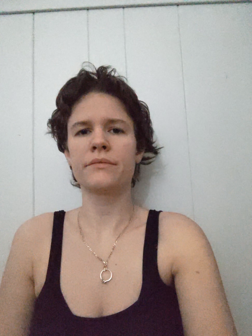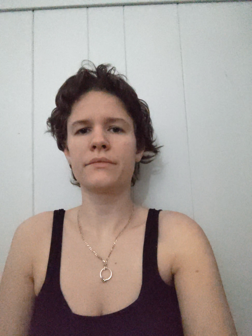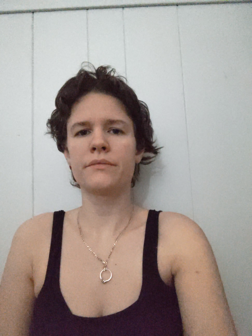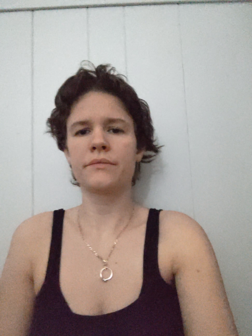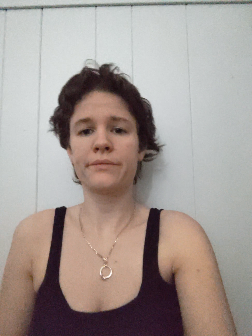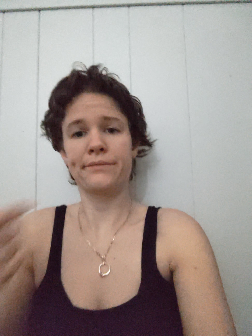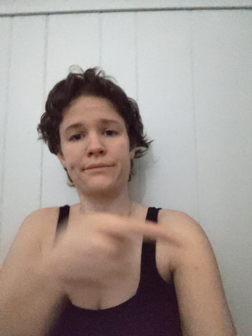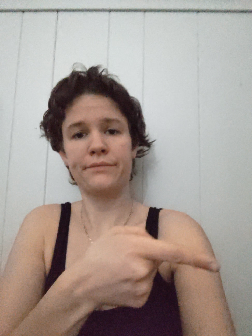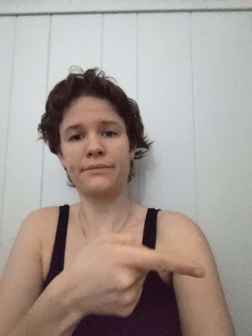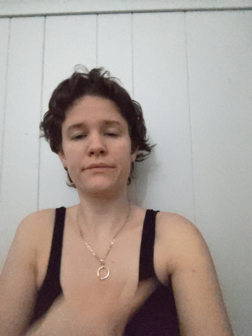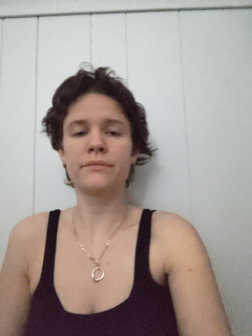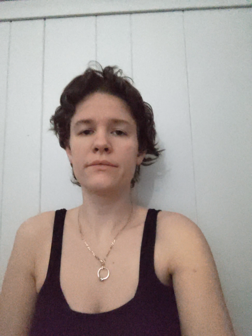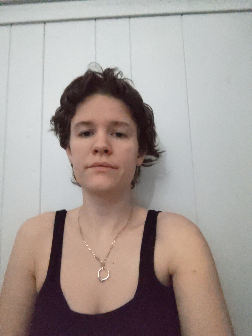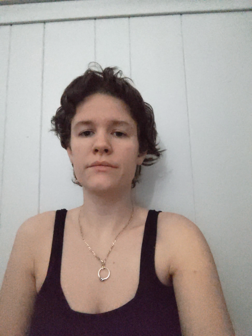he/she/it